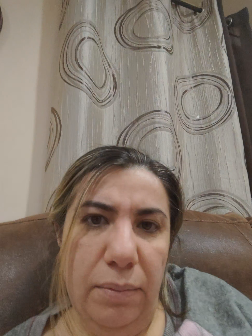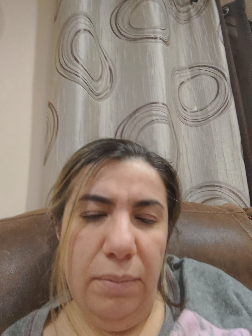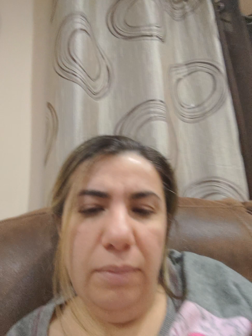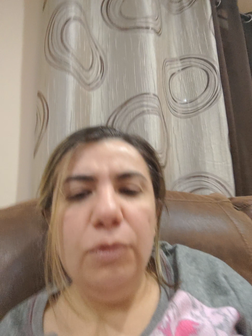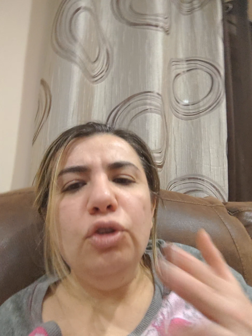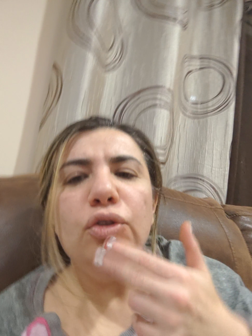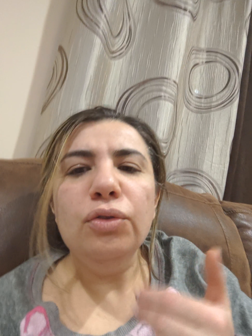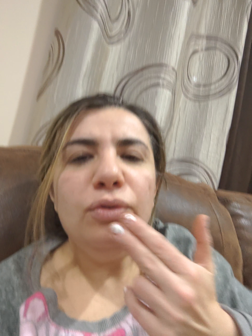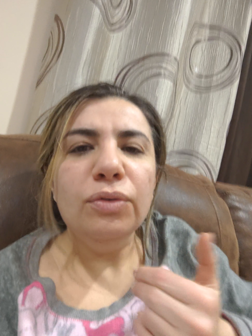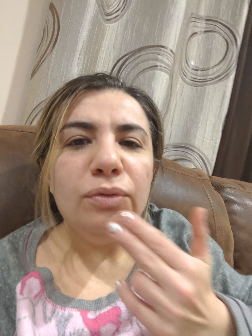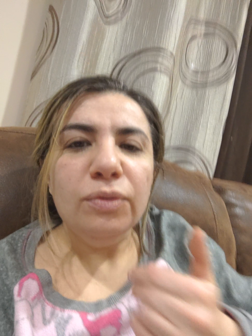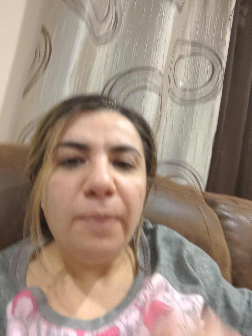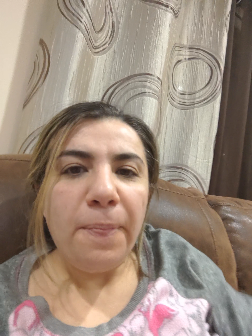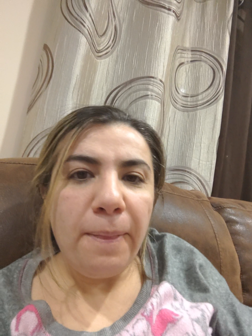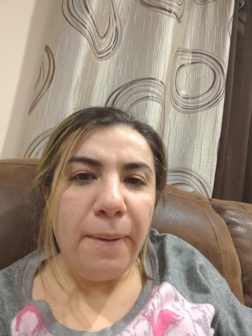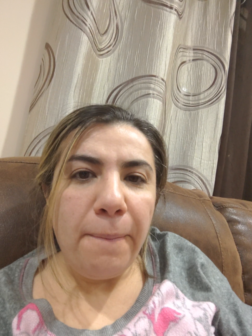cute